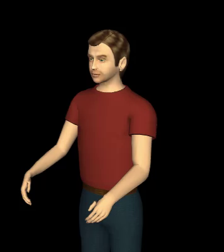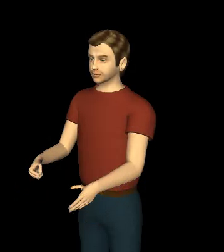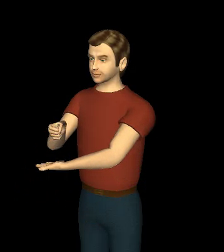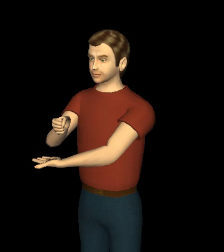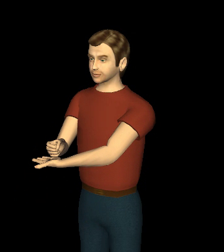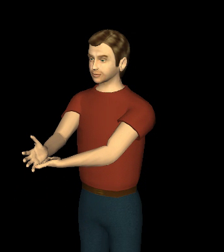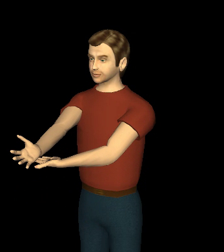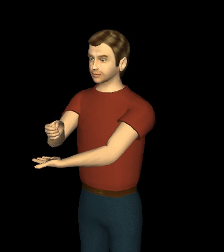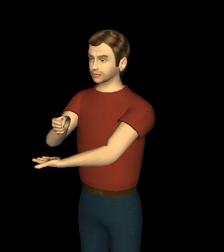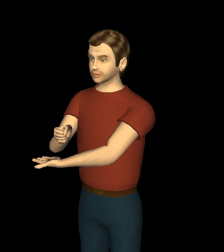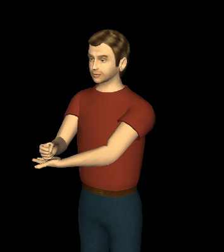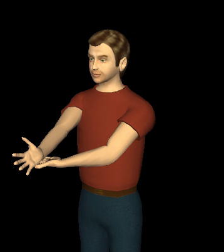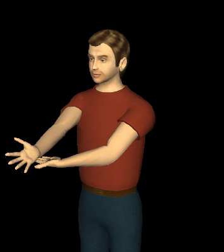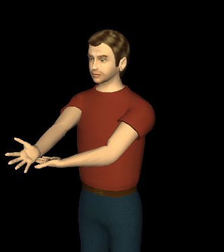معلومة